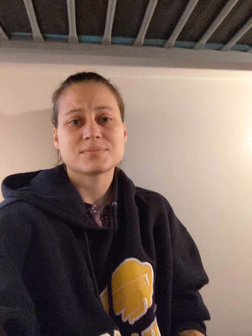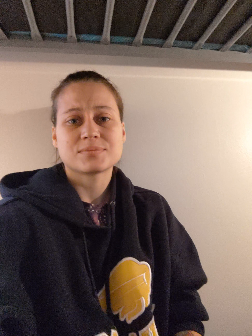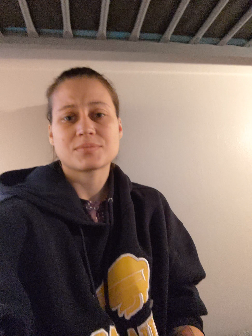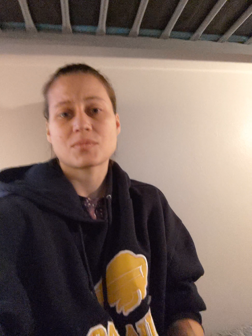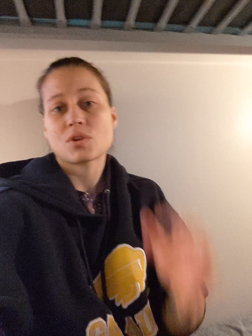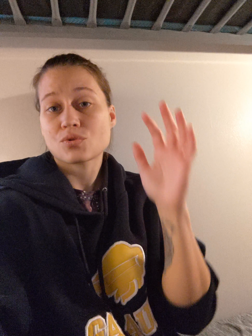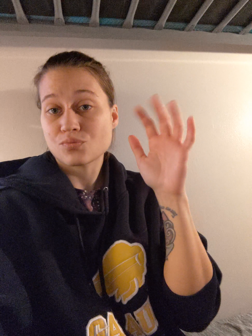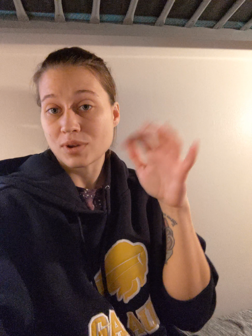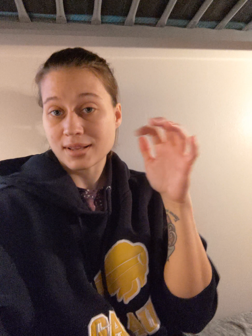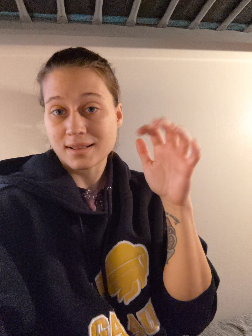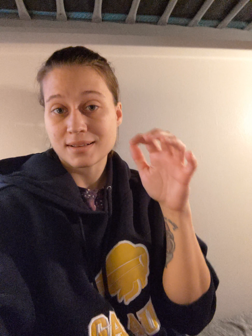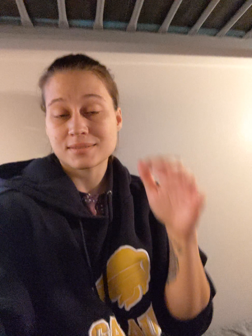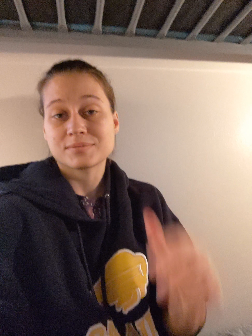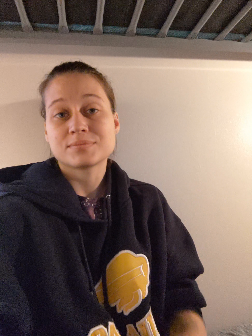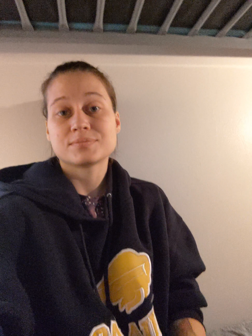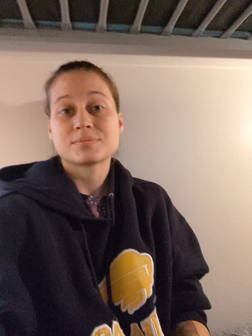rain